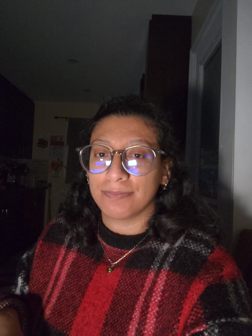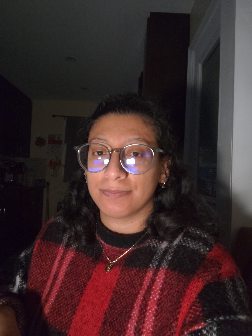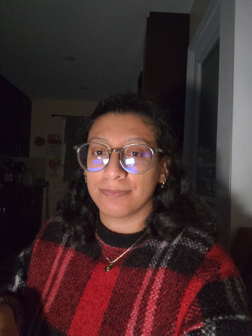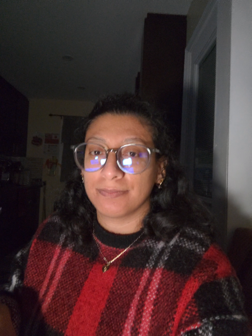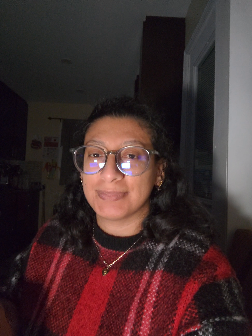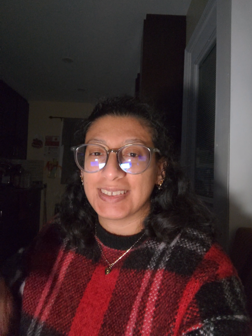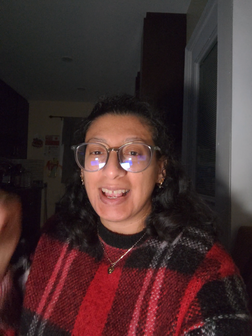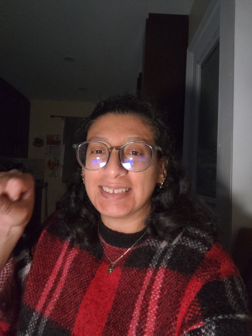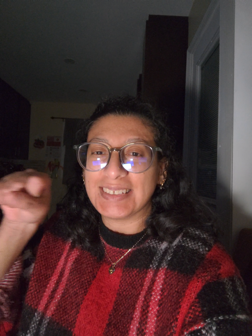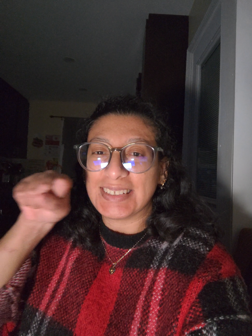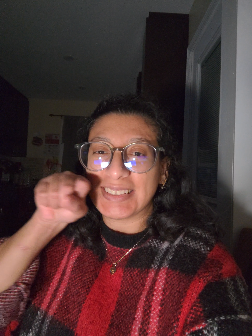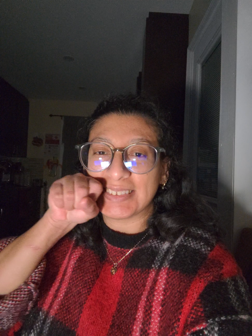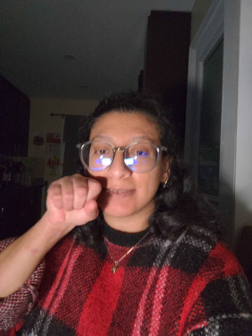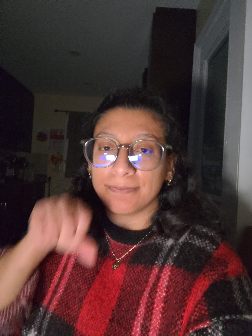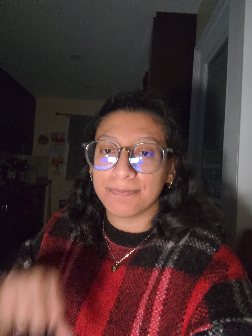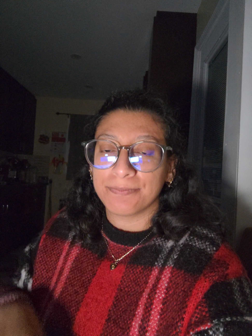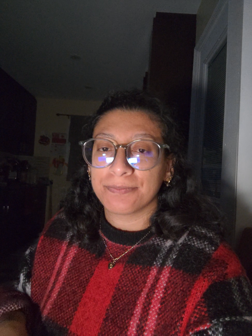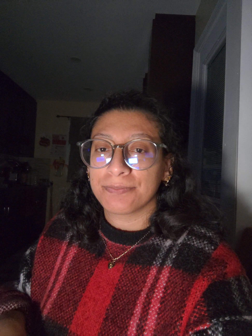carrot